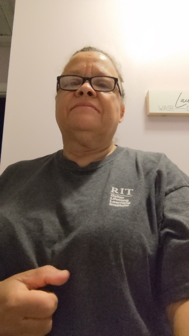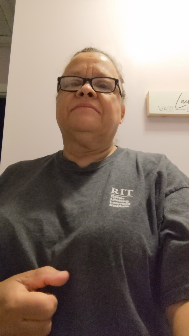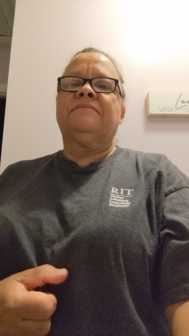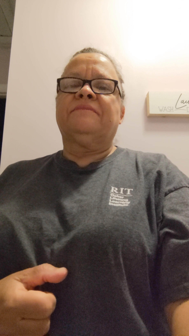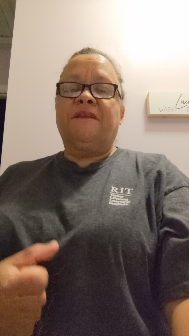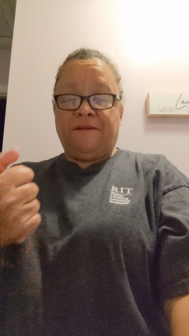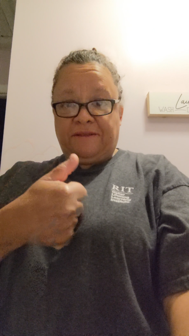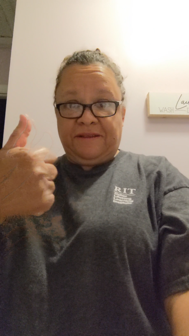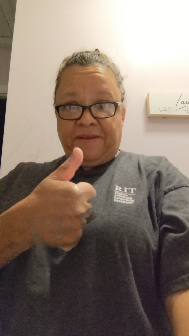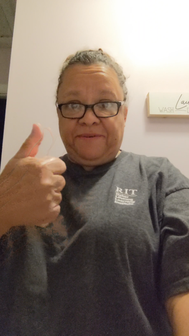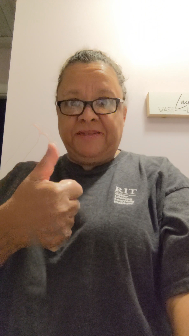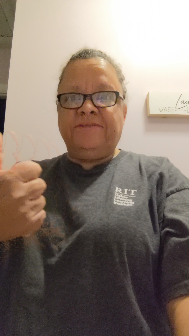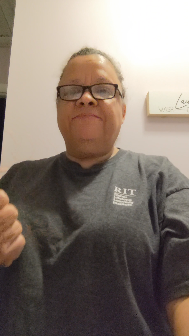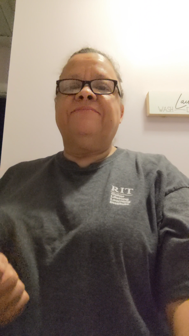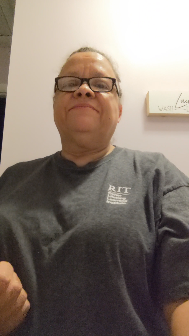game